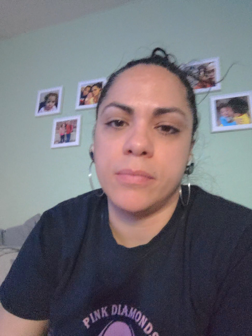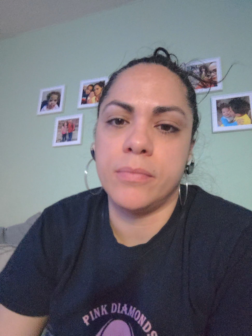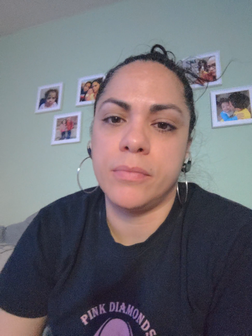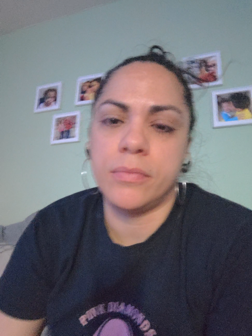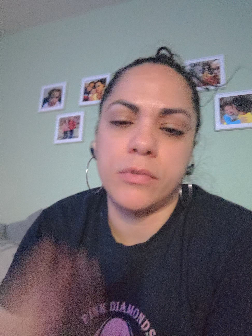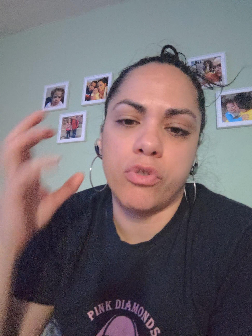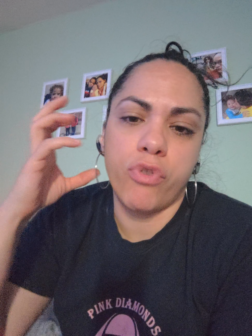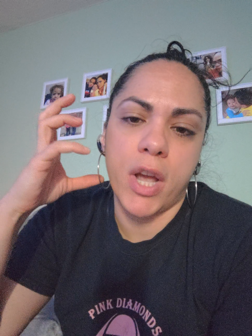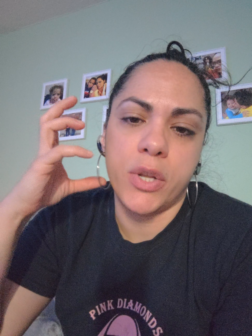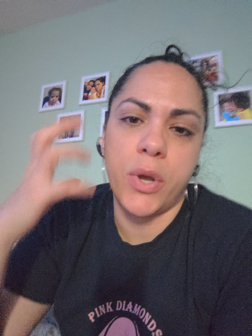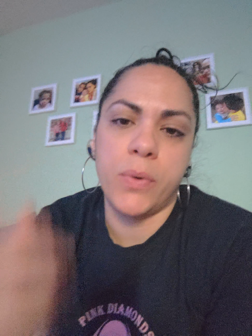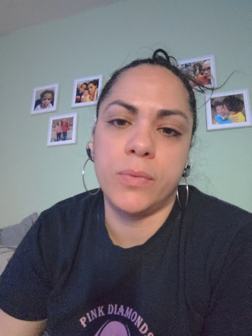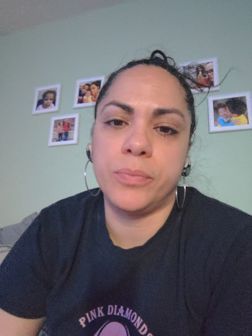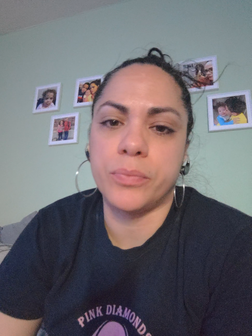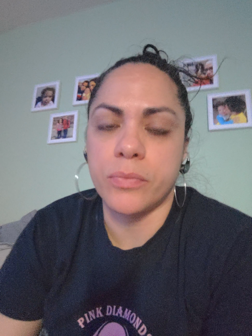radio